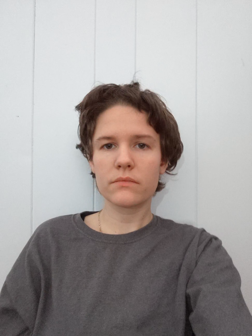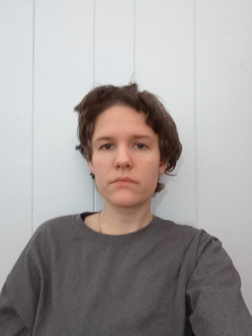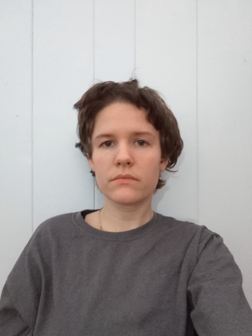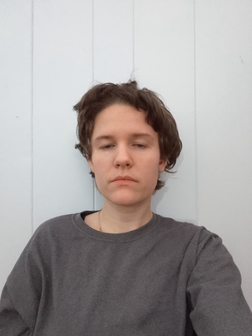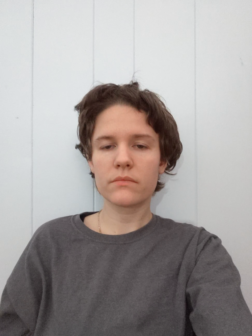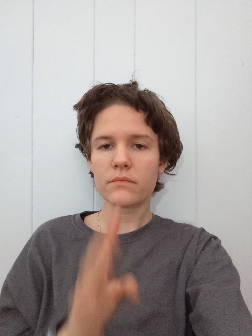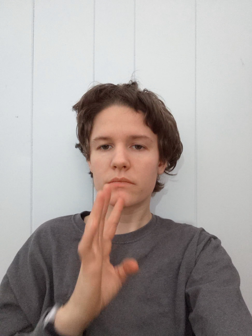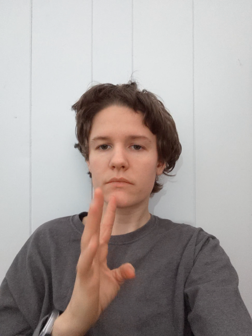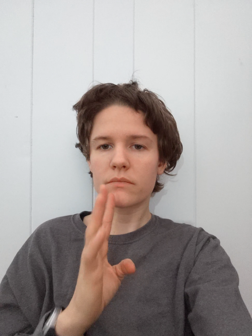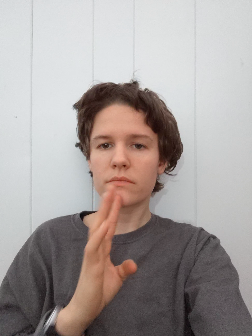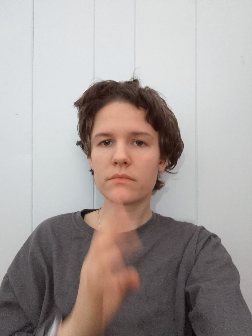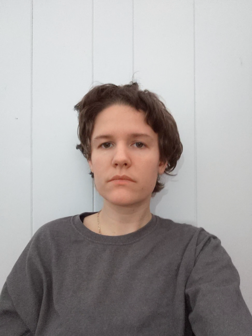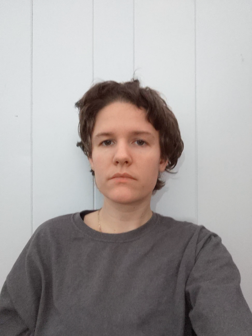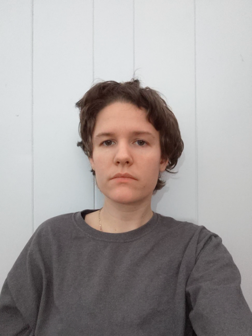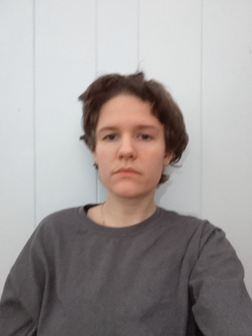talk